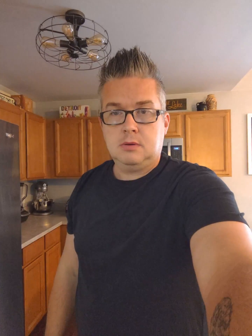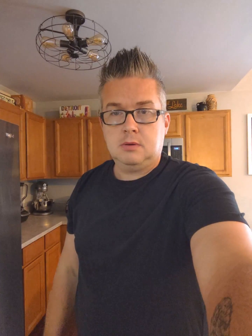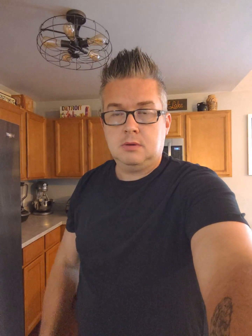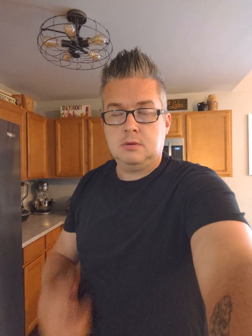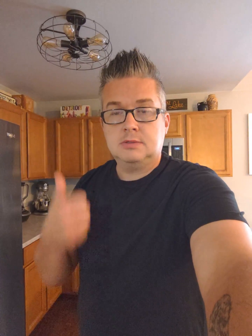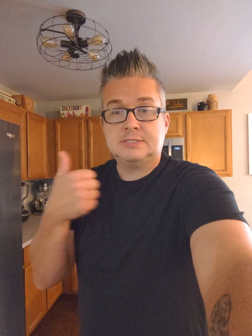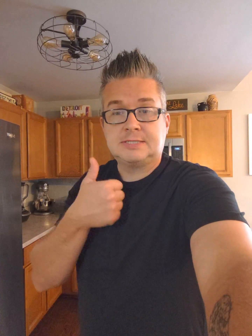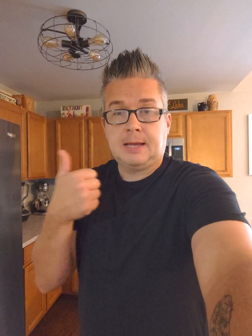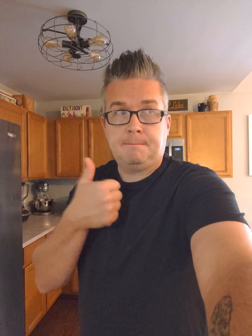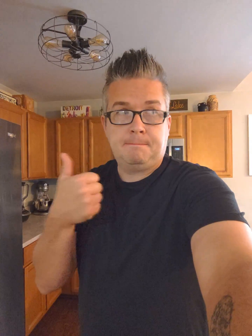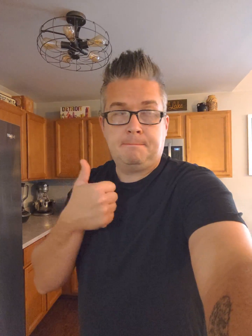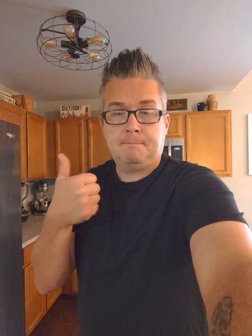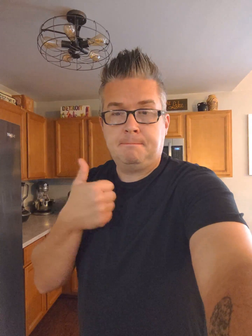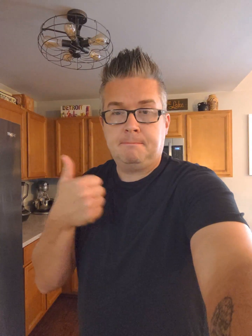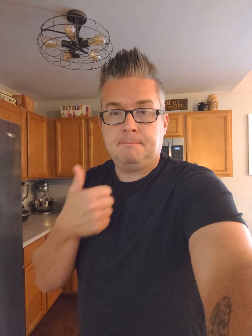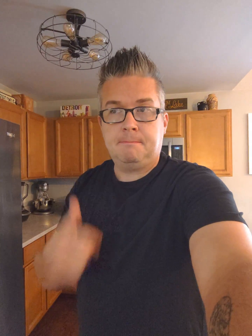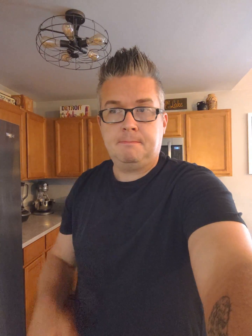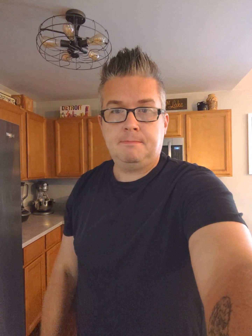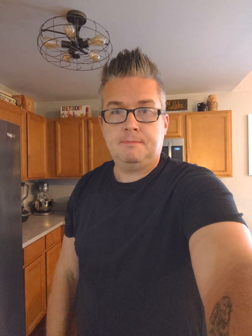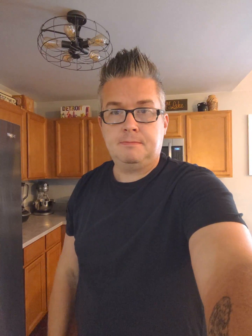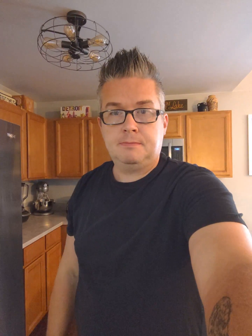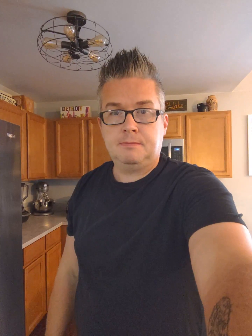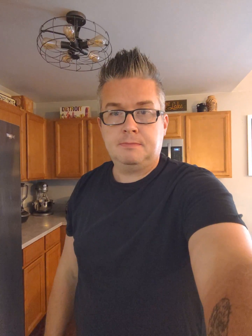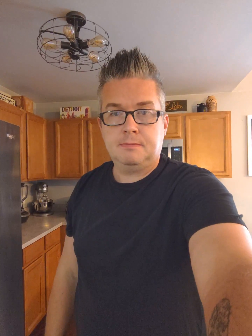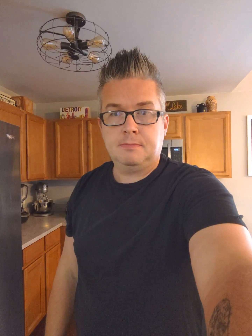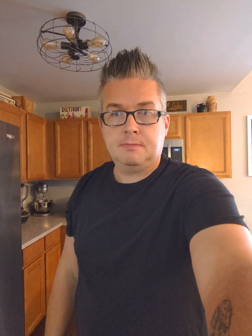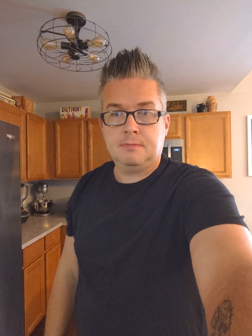game